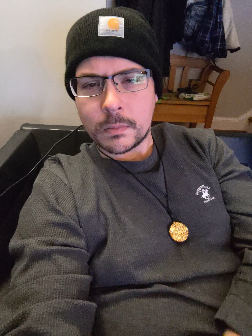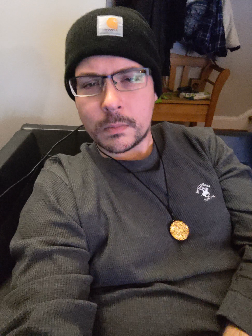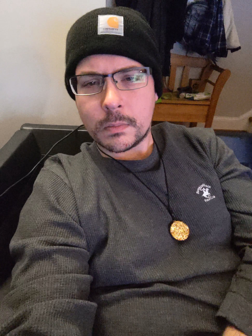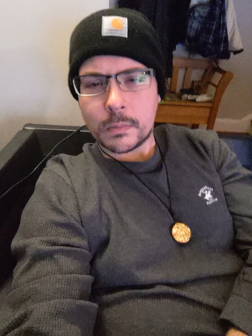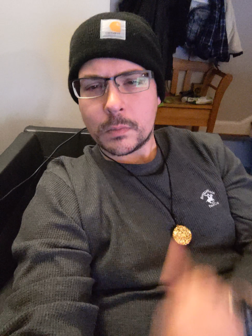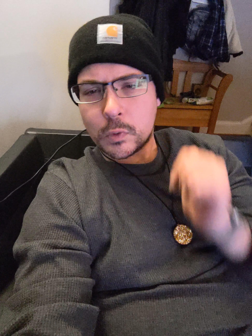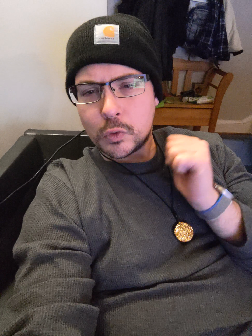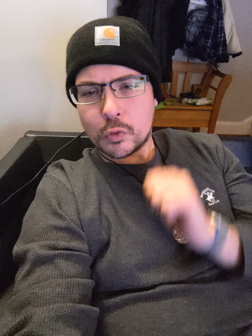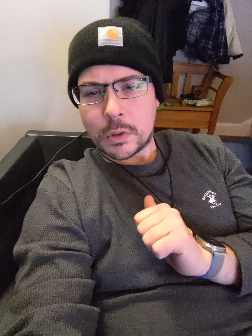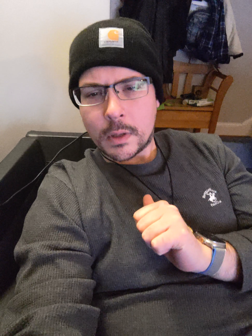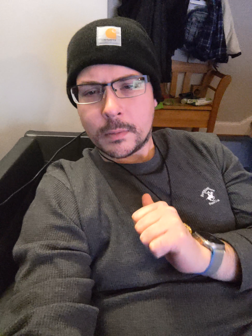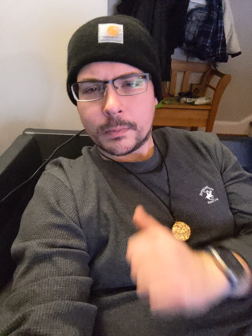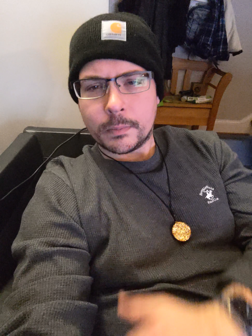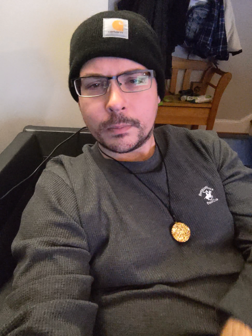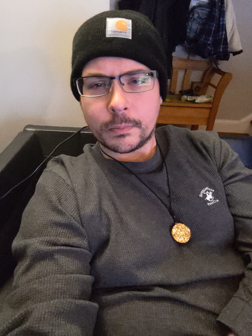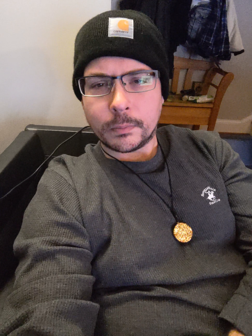jacket